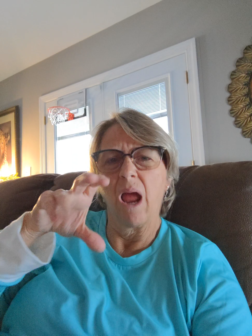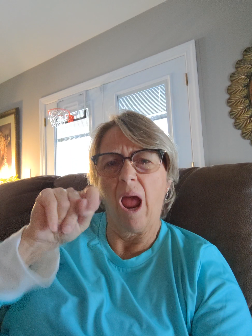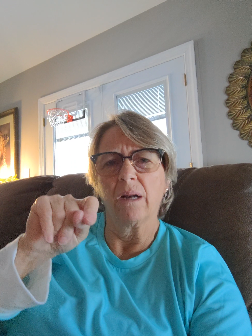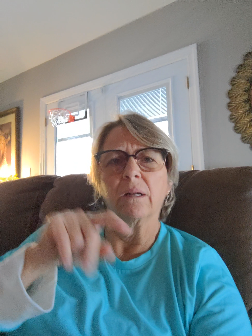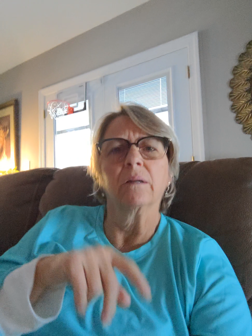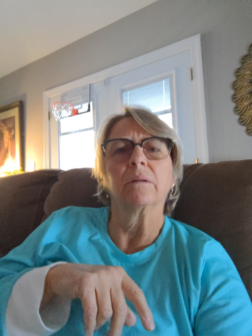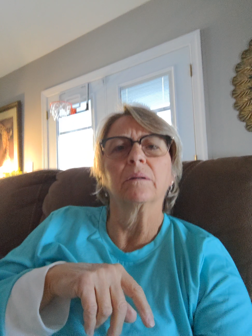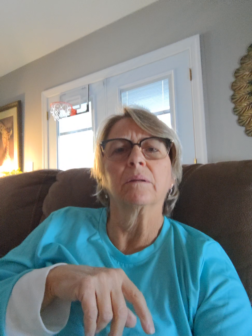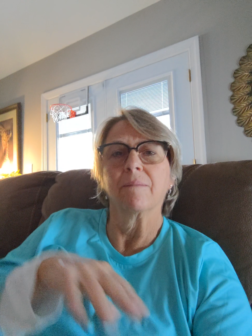cut